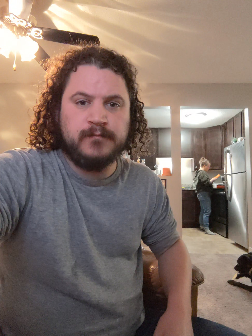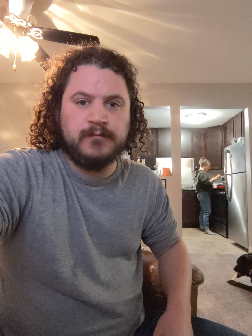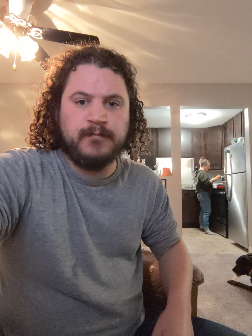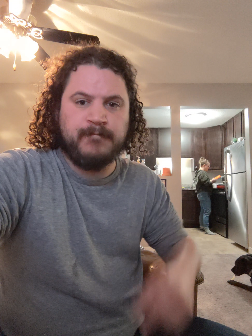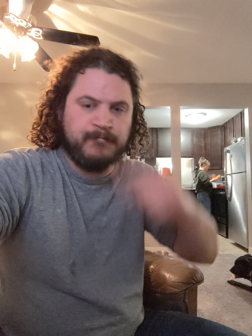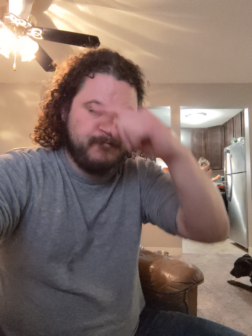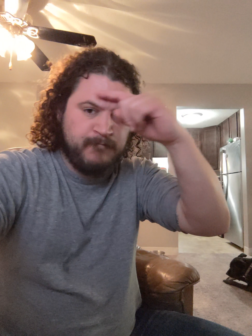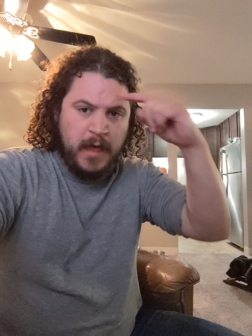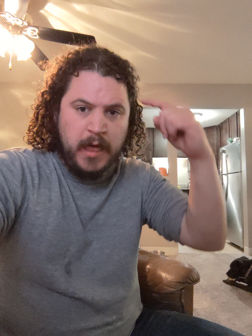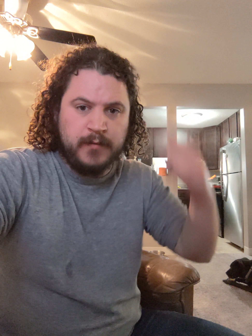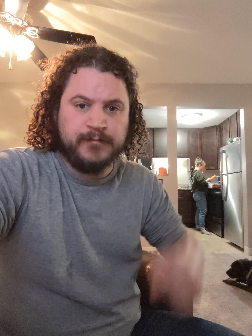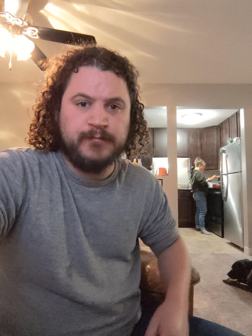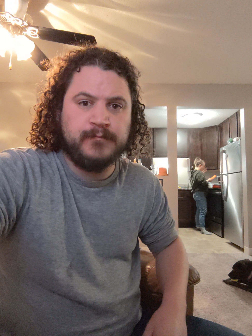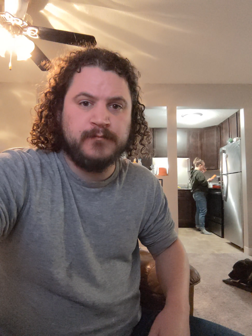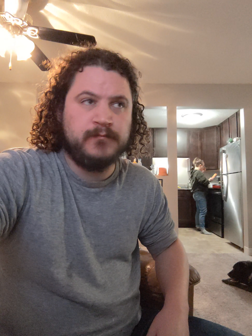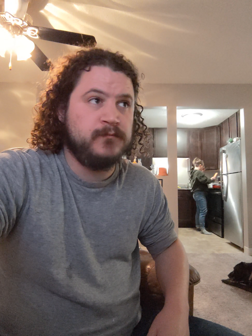black